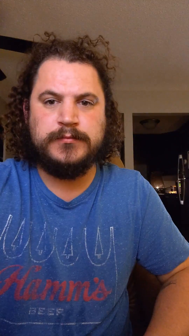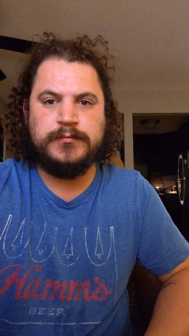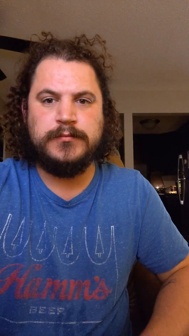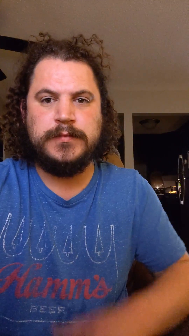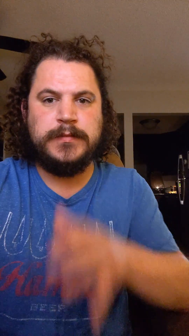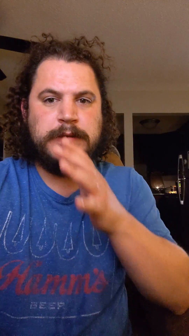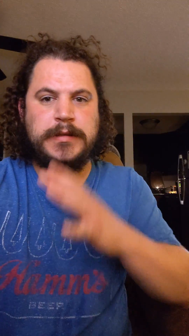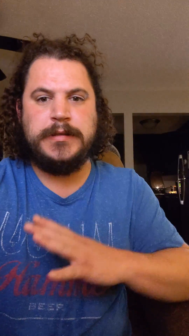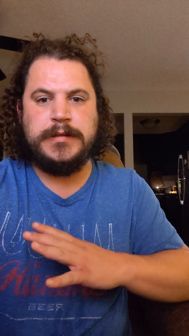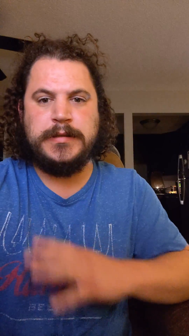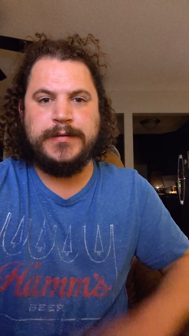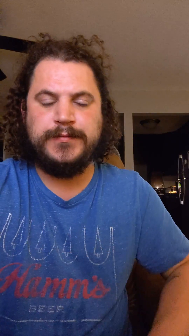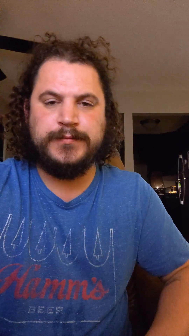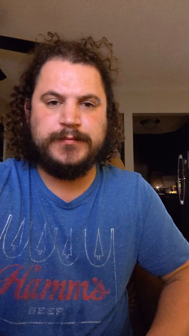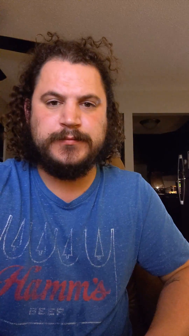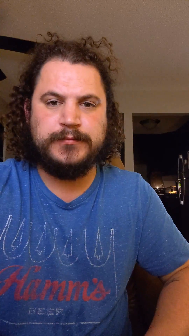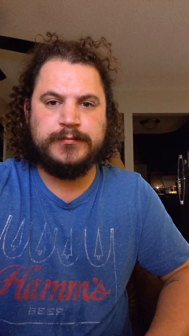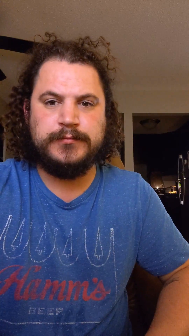lady